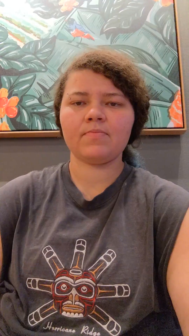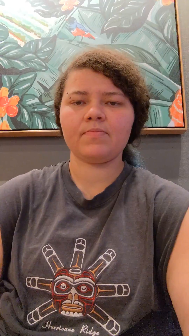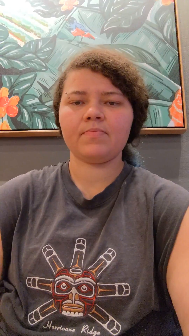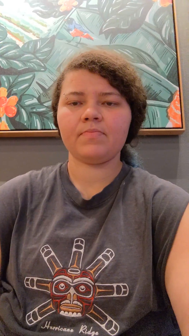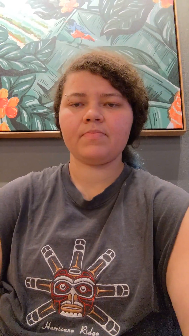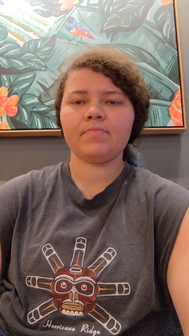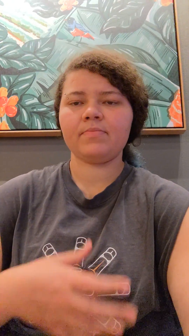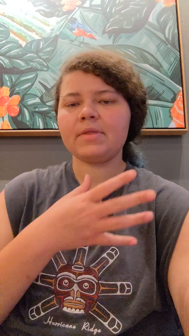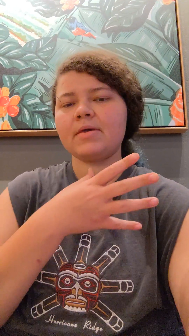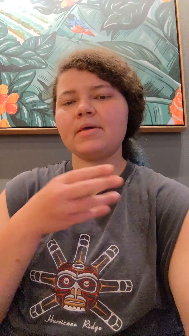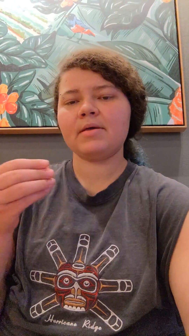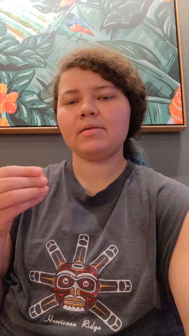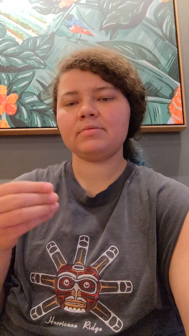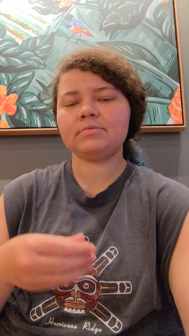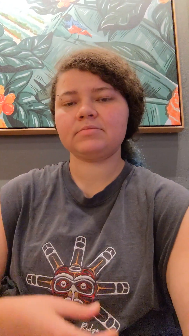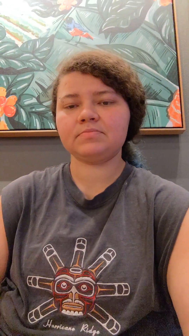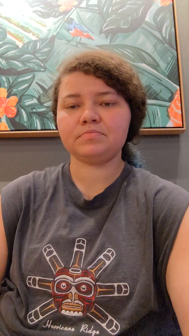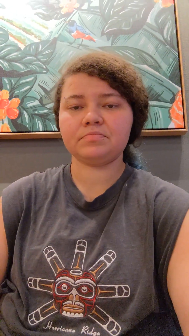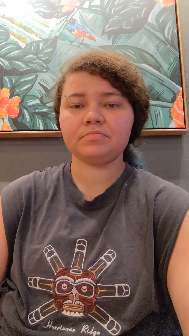and